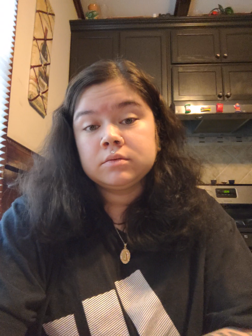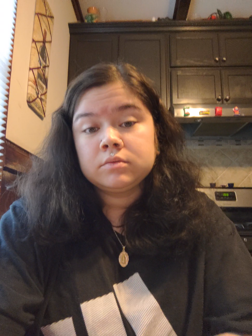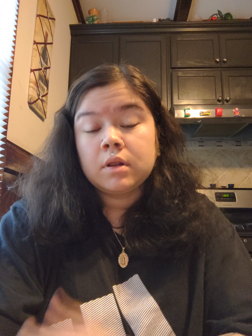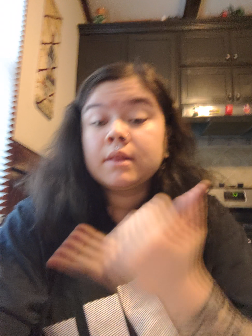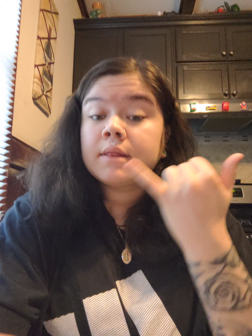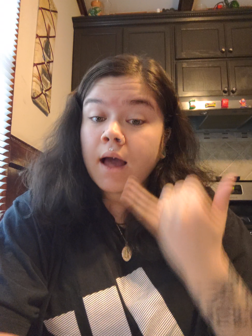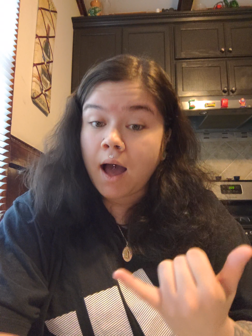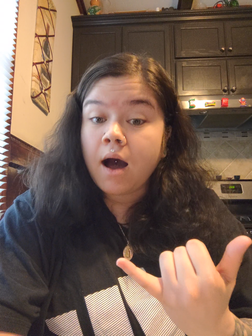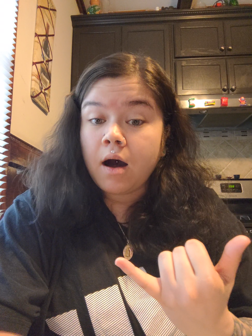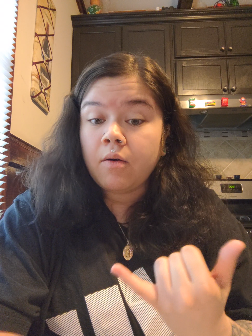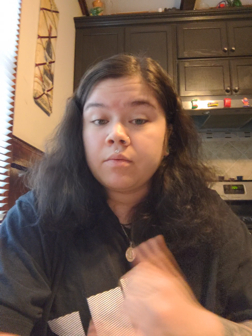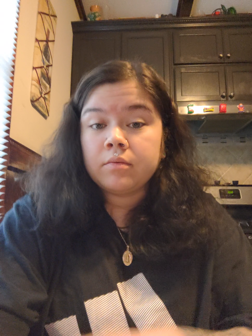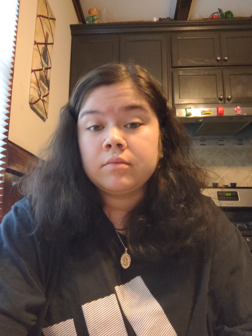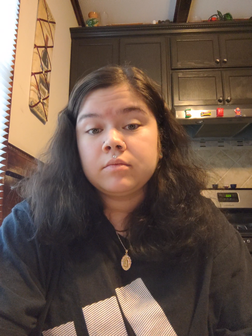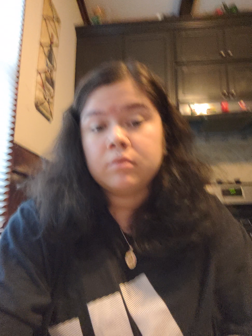now